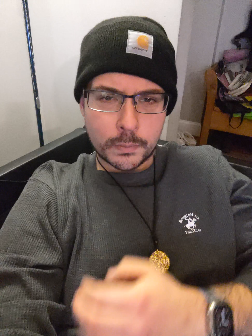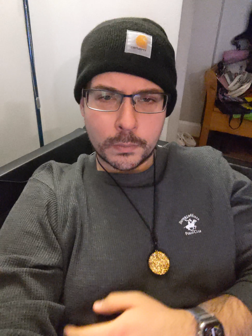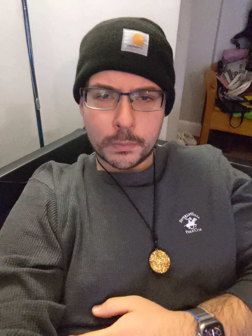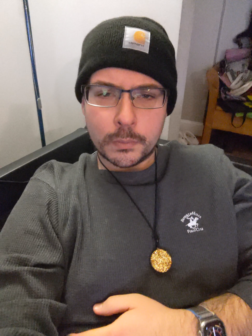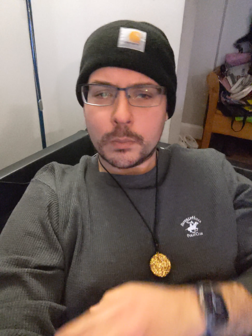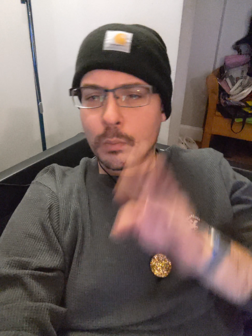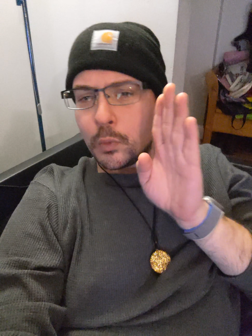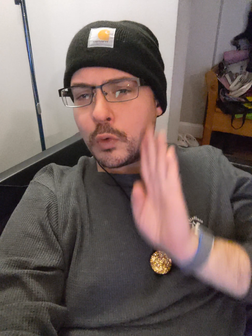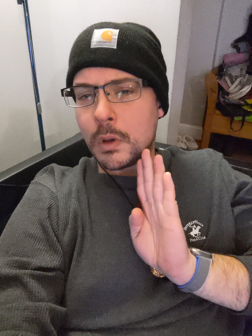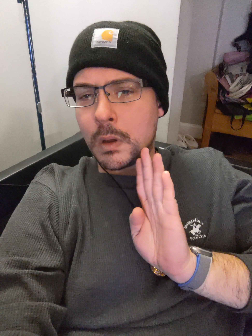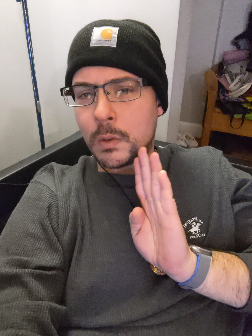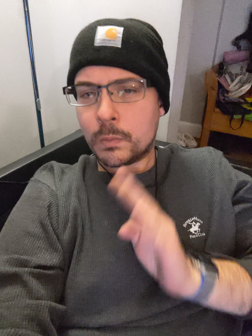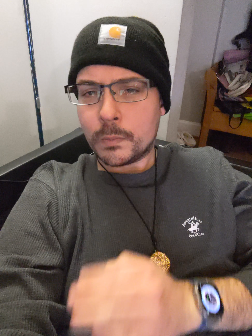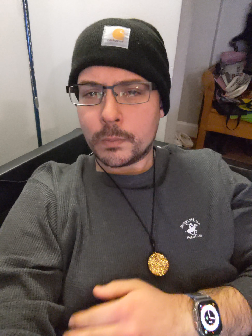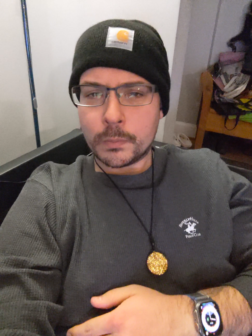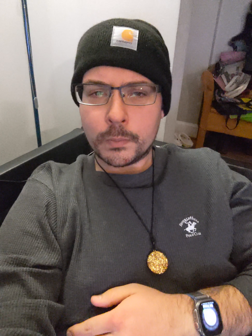brown